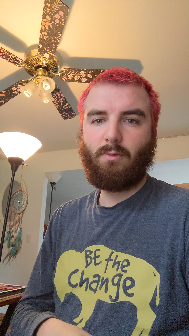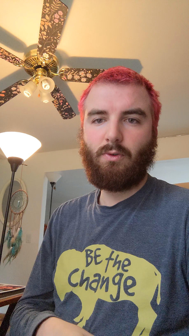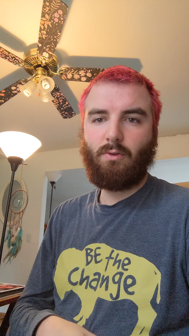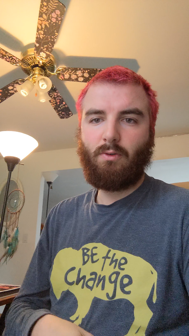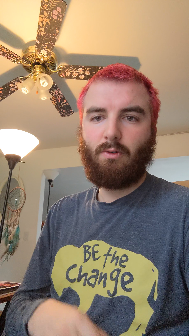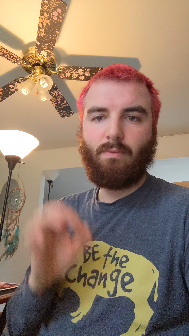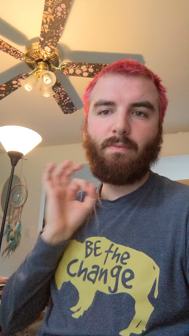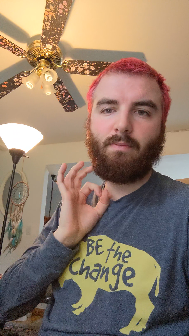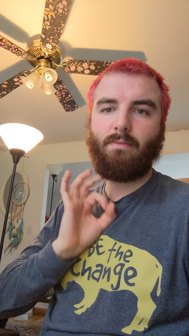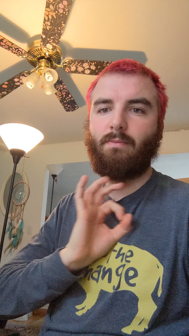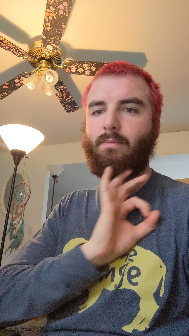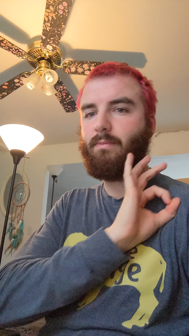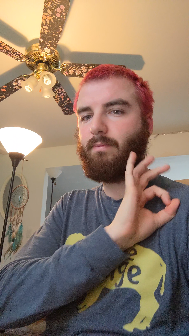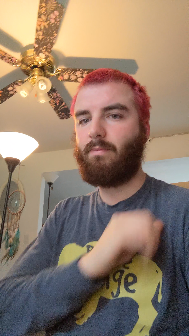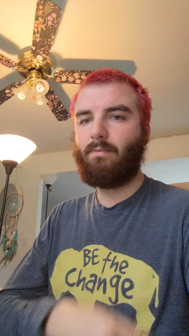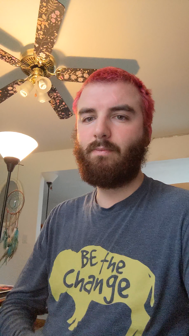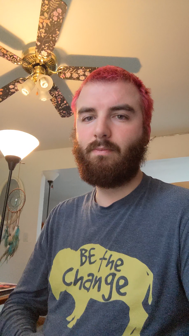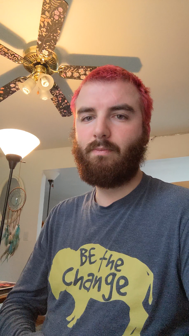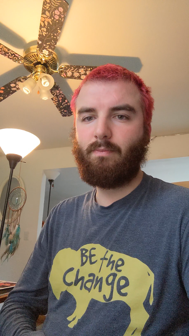beads